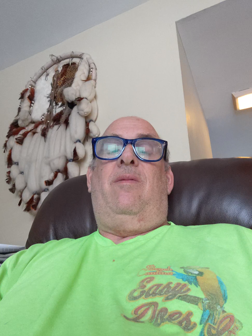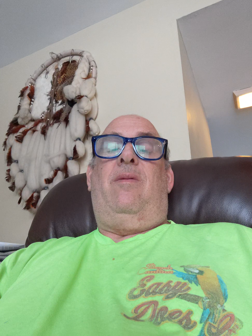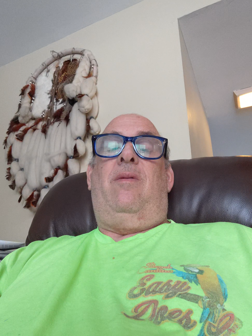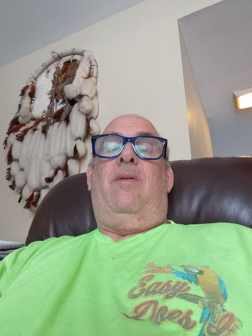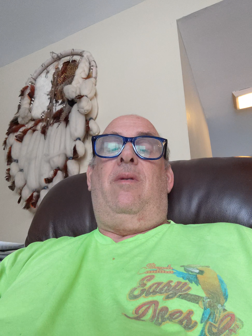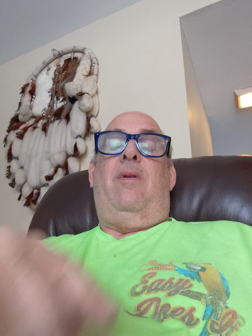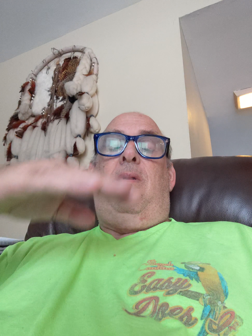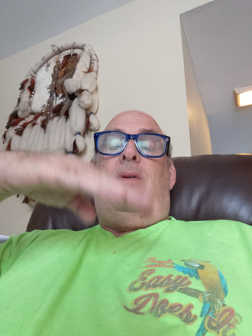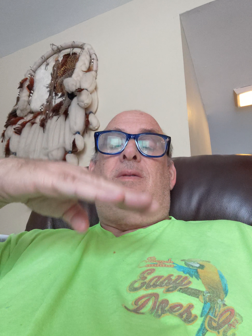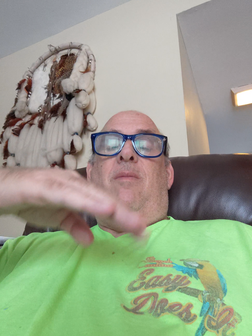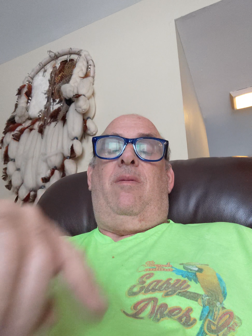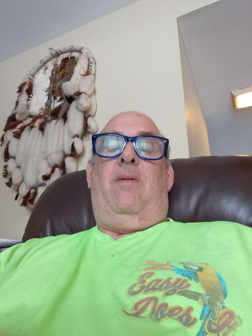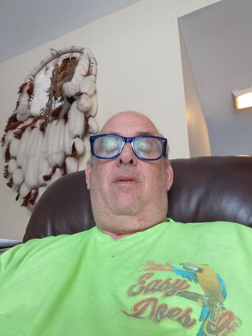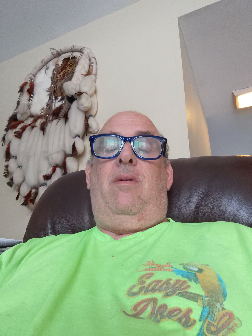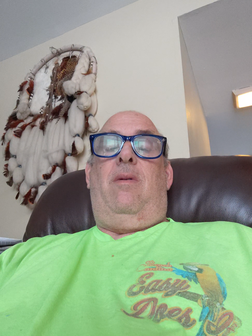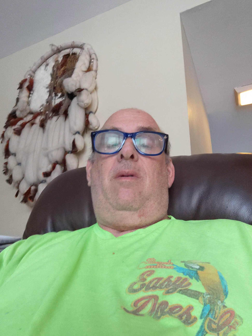table